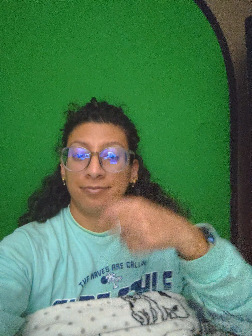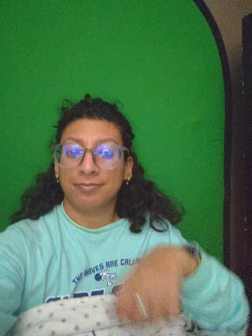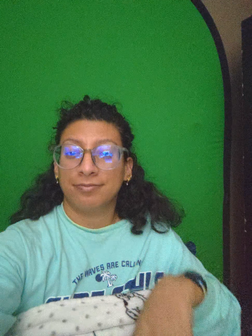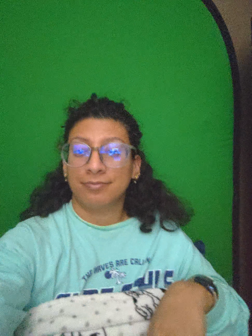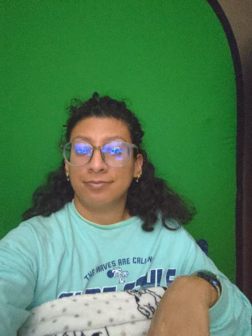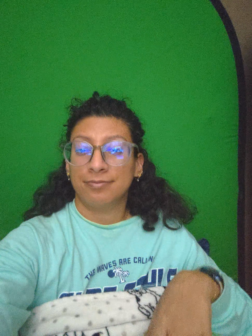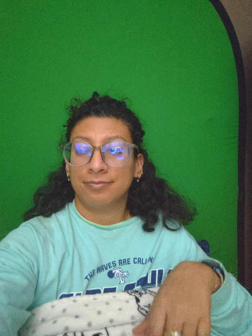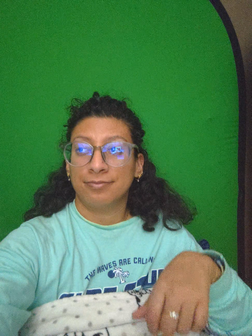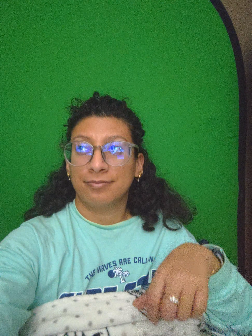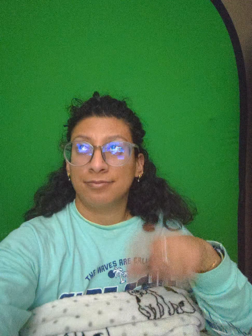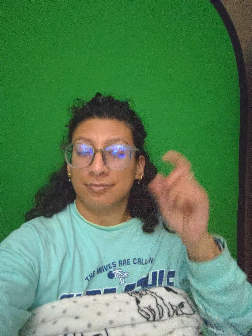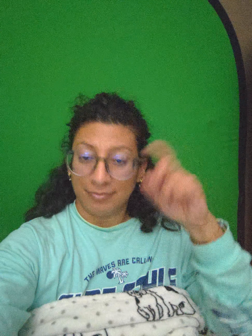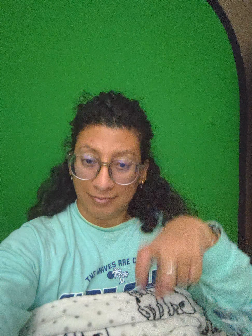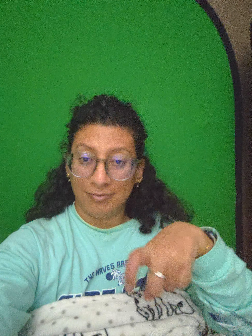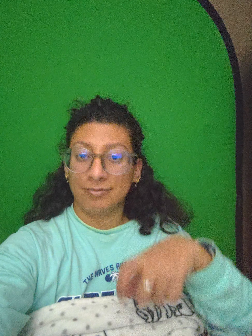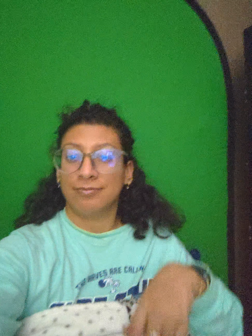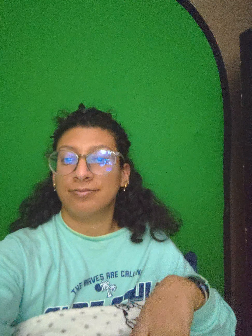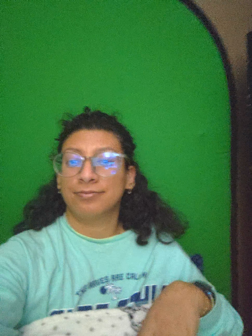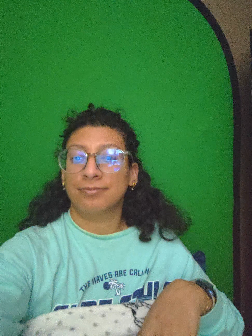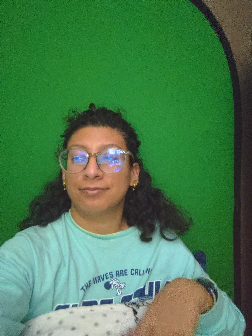have to